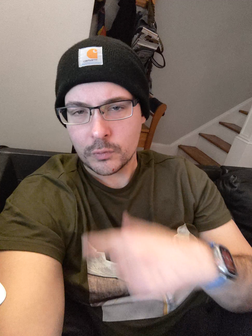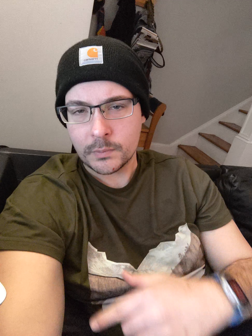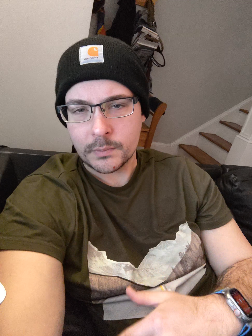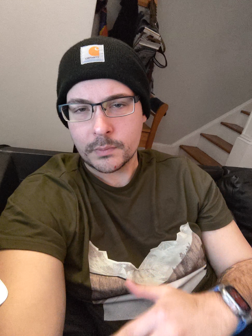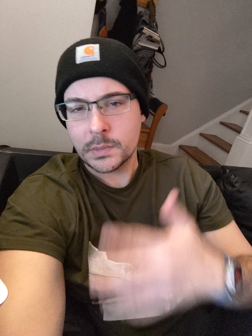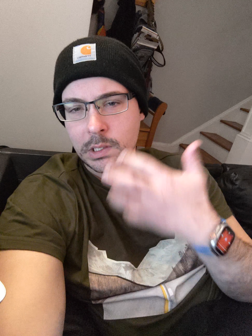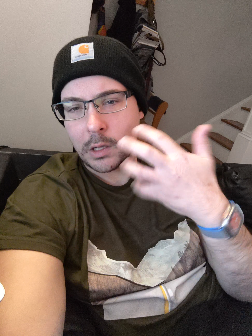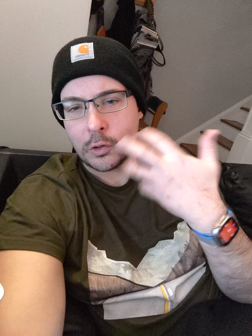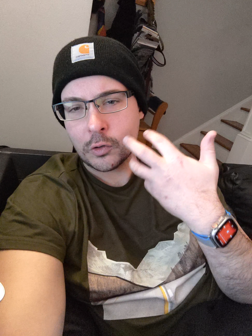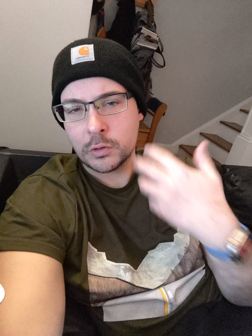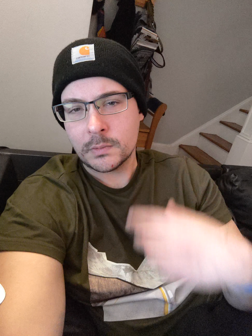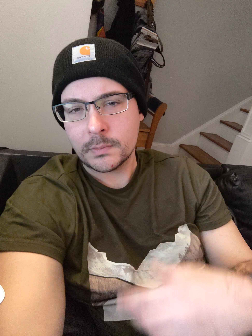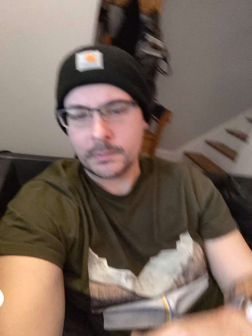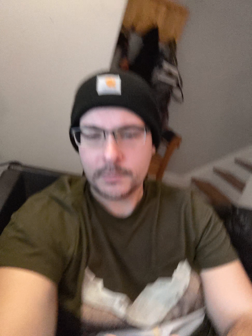tiger